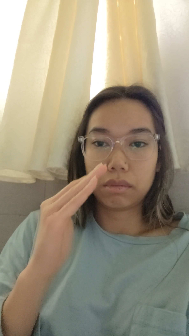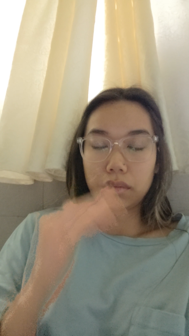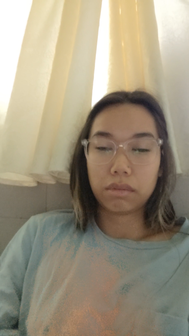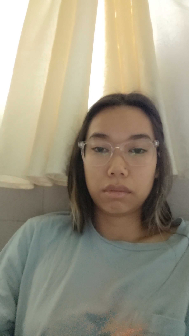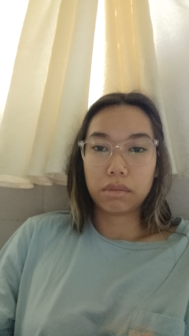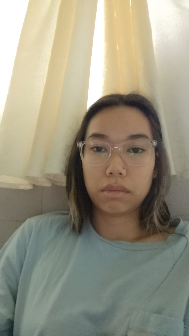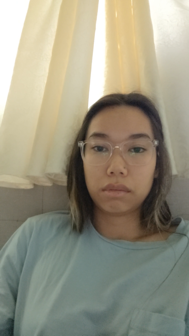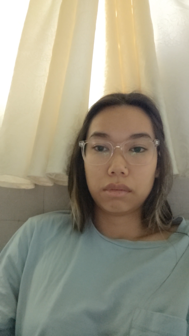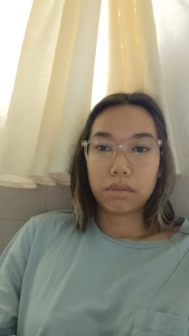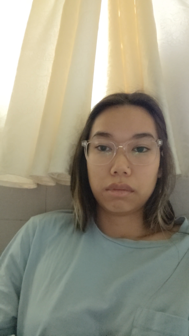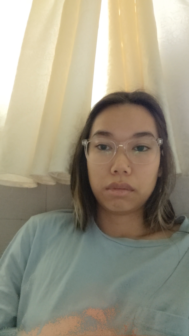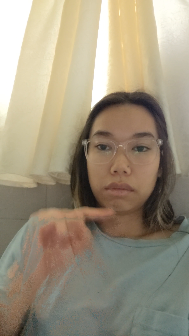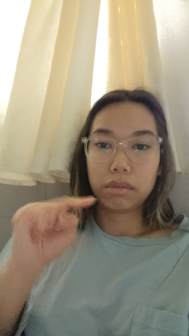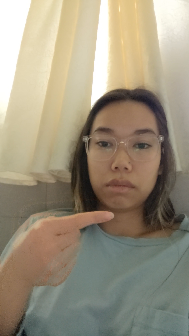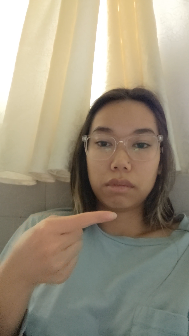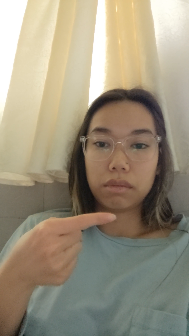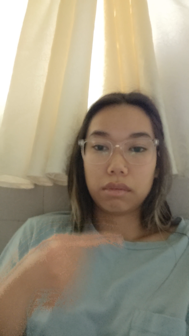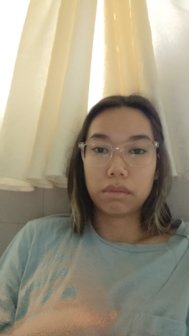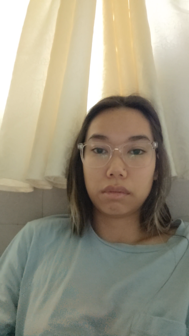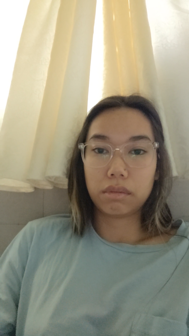hurt